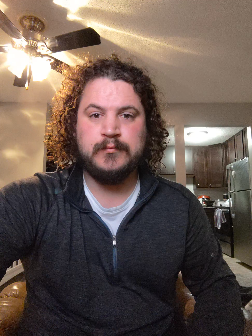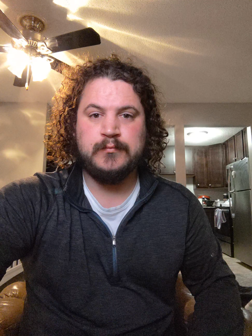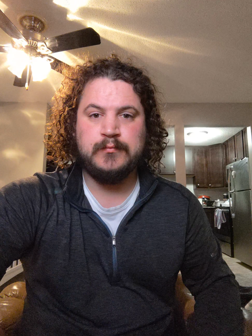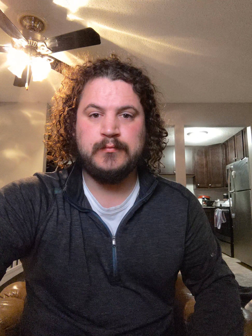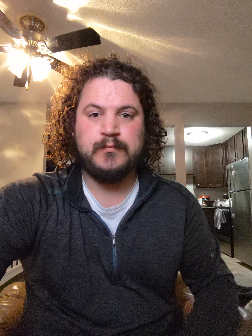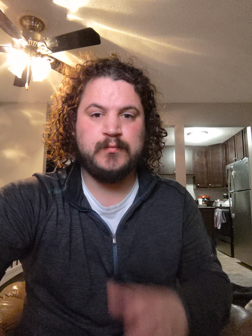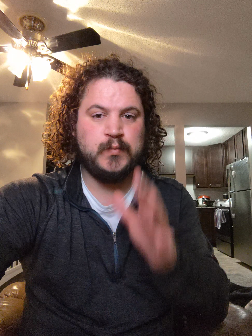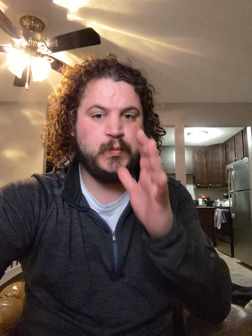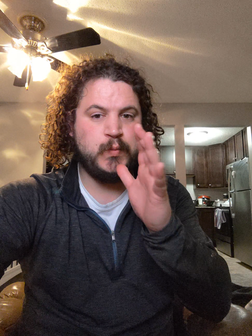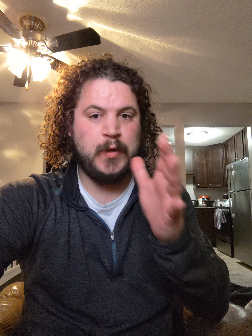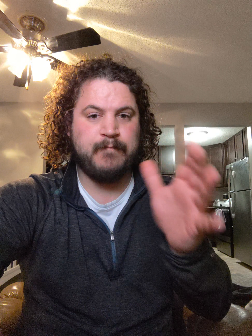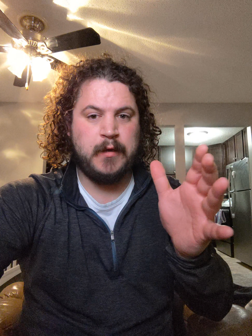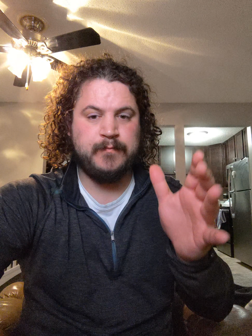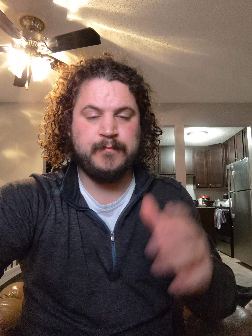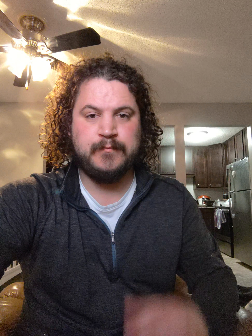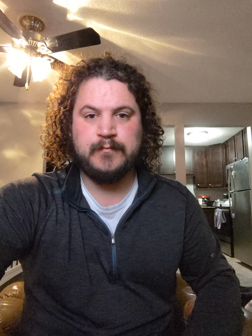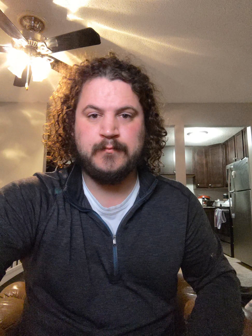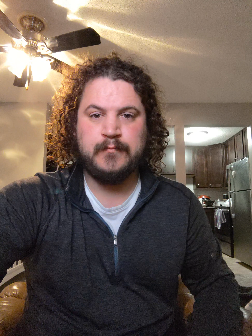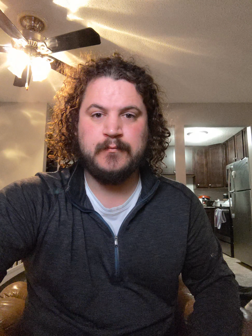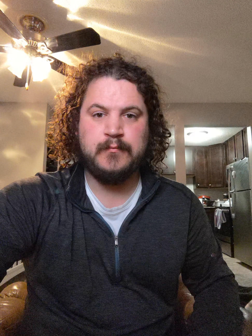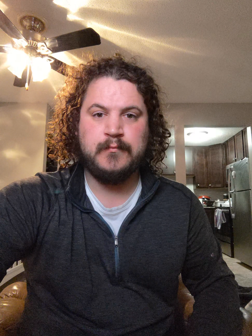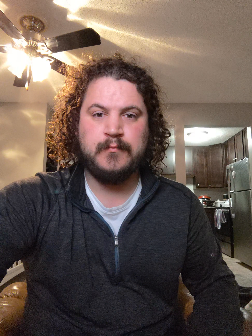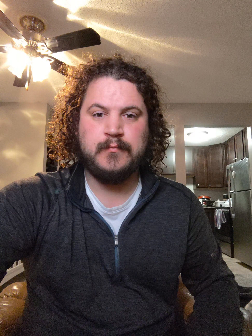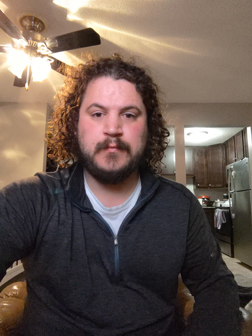grandma